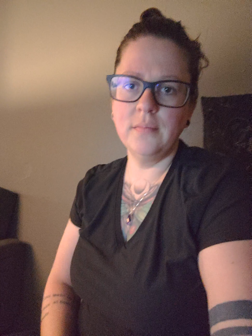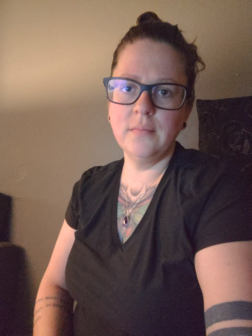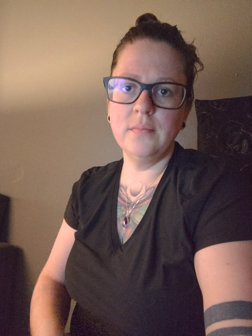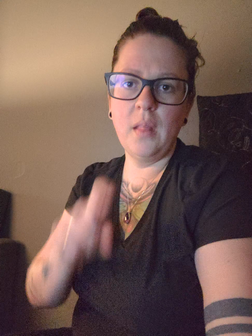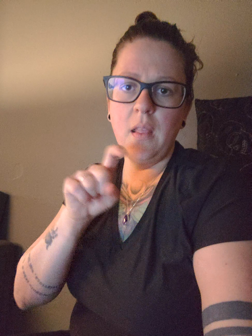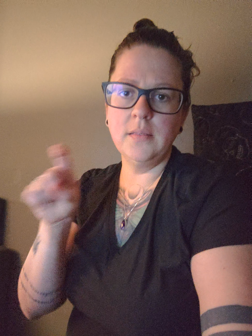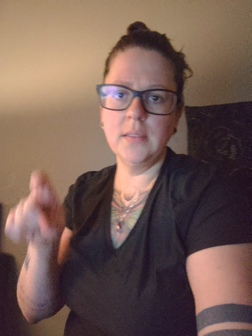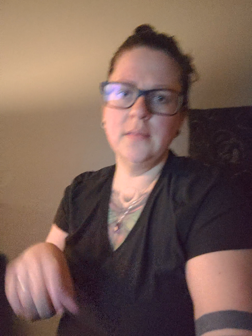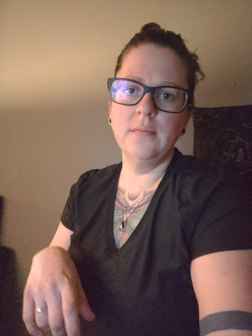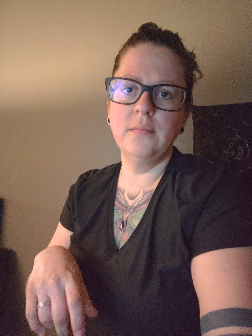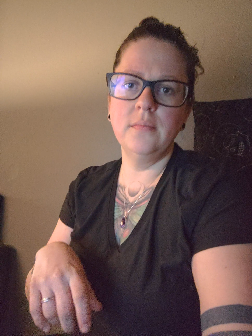closet